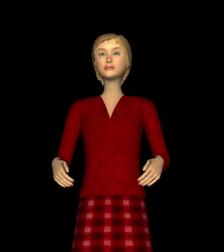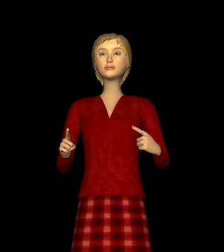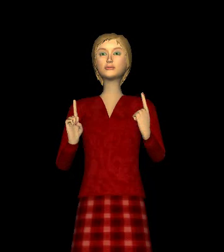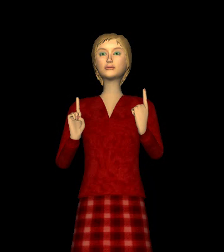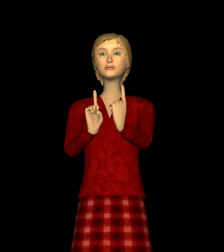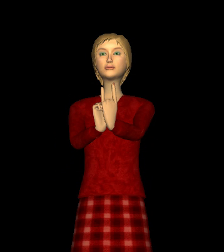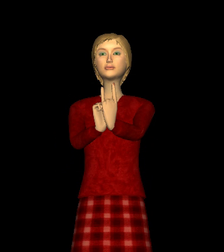يقابل